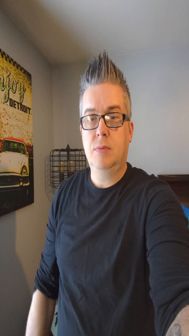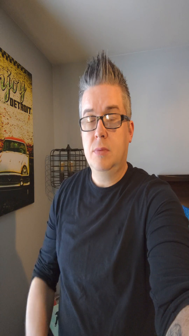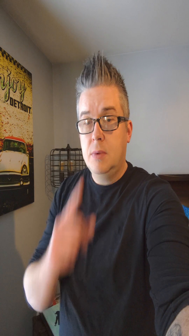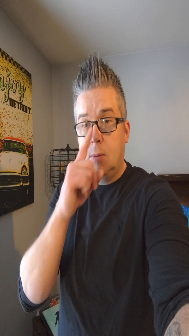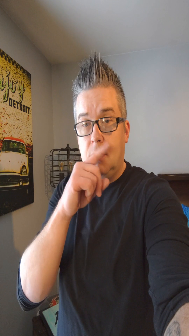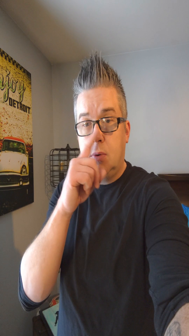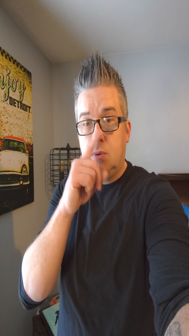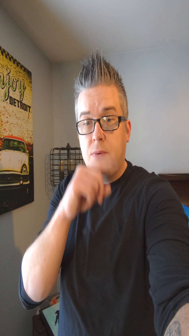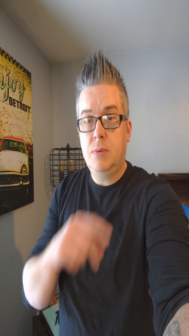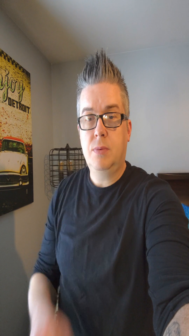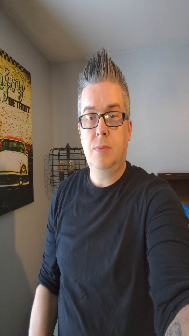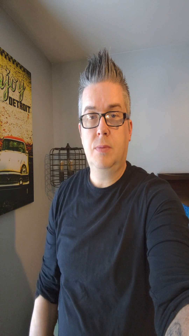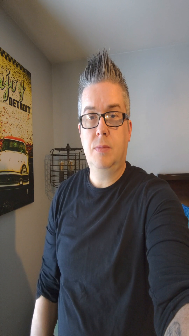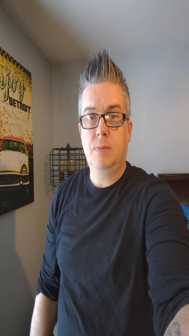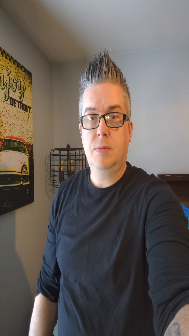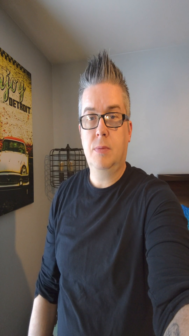mouse